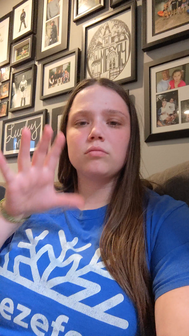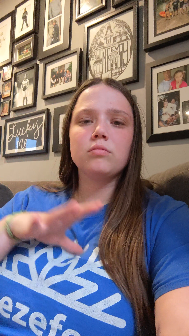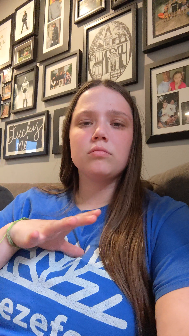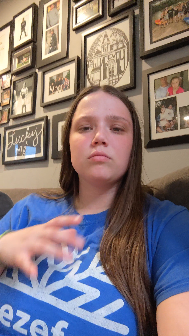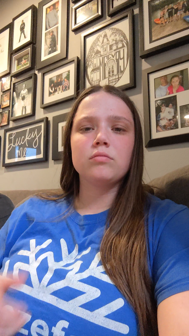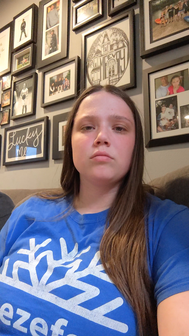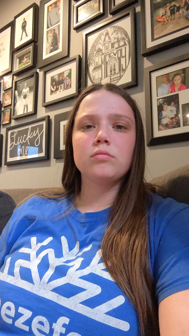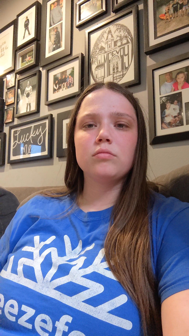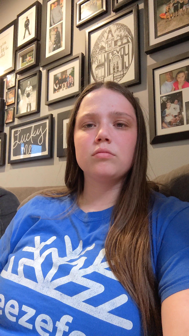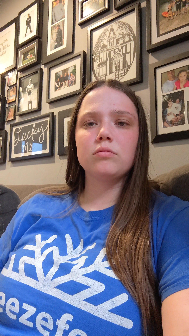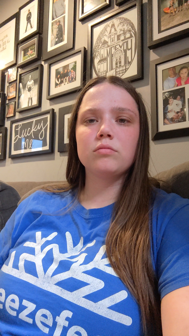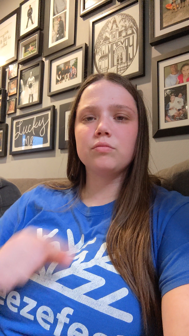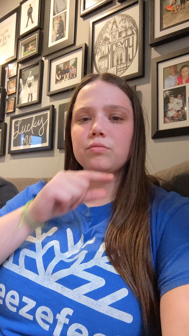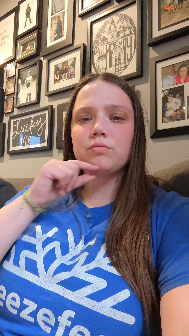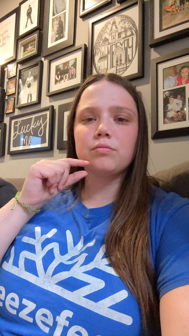glue